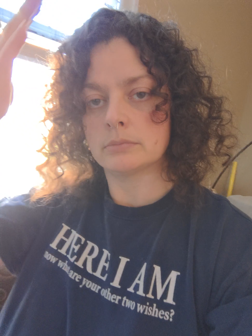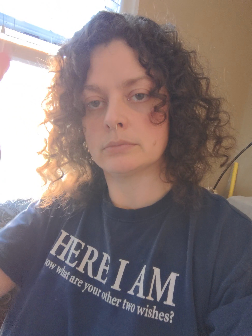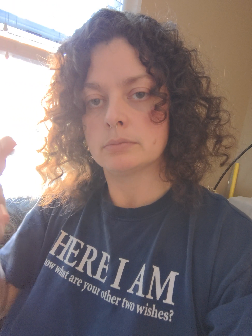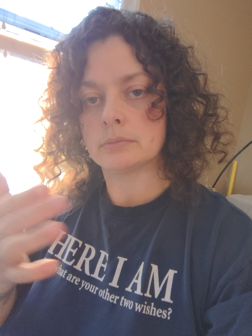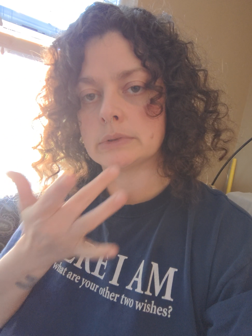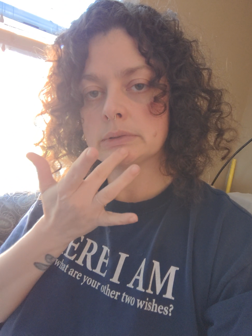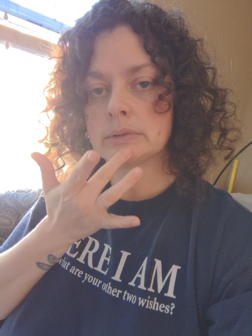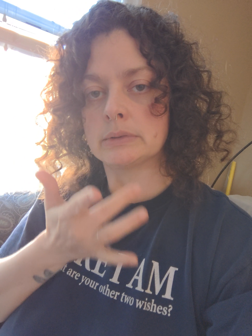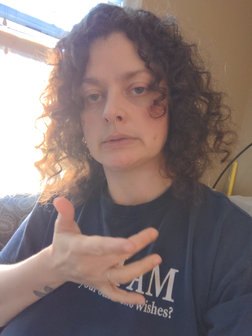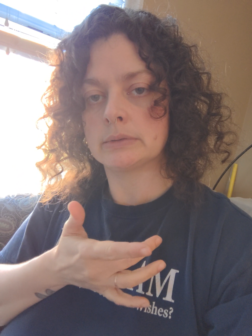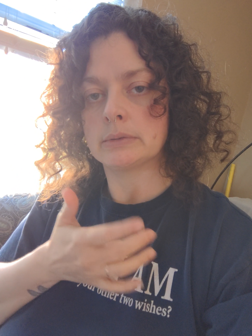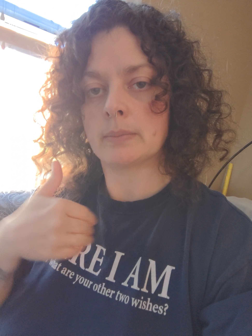taste